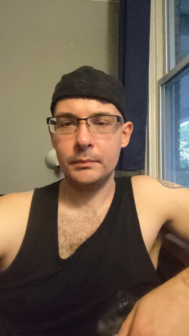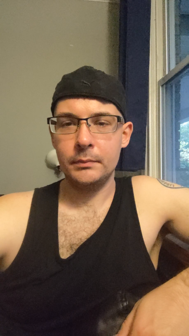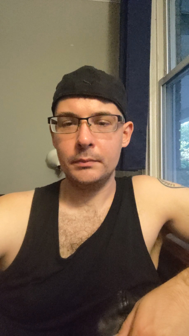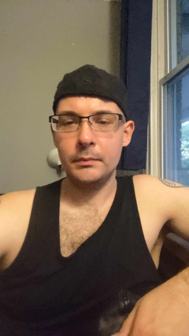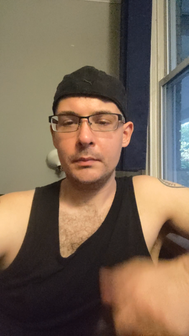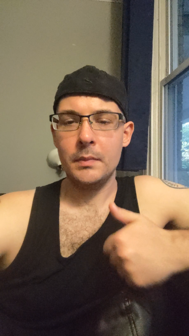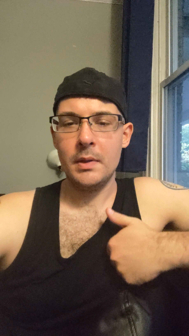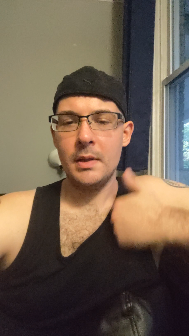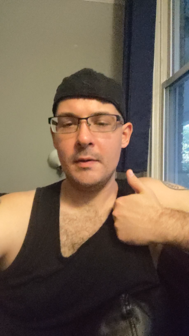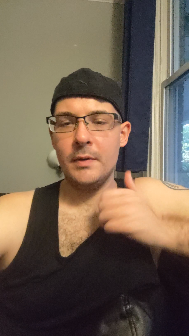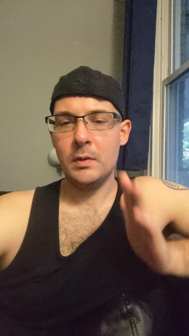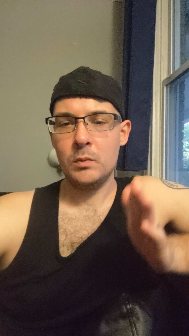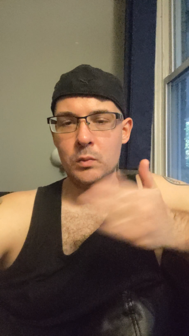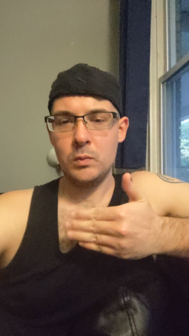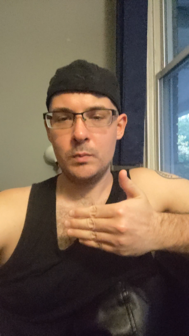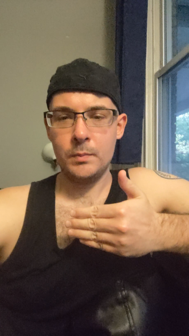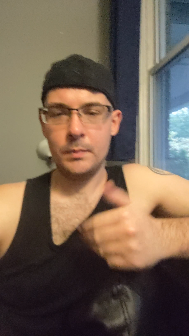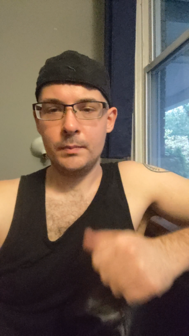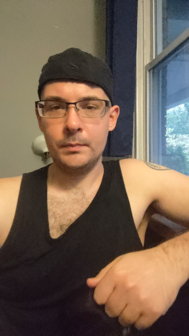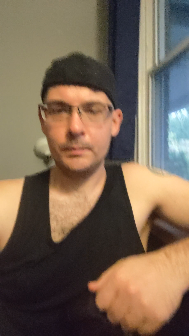living room